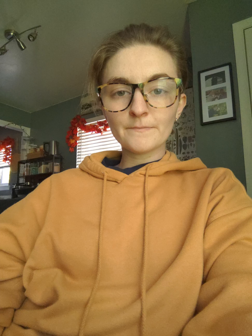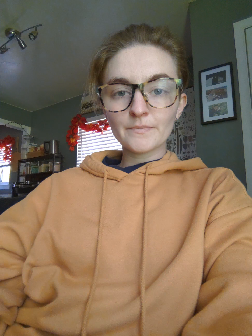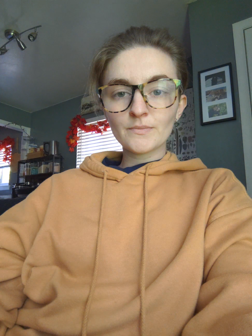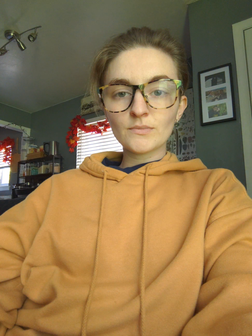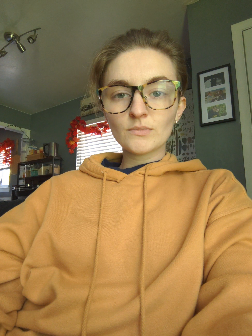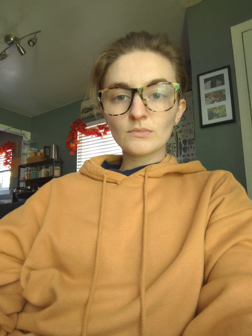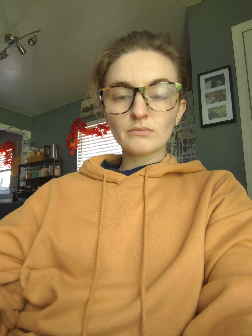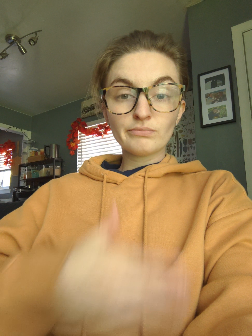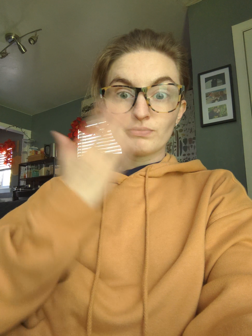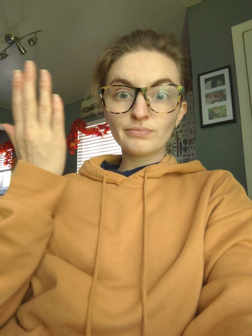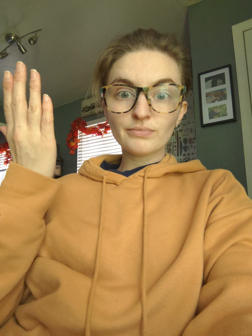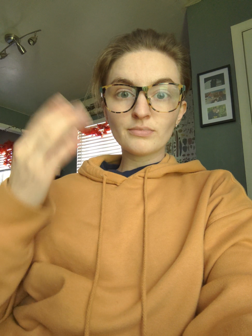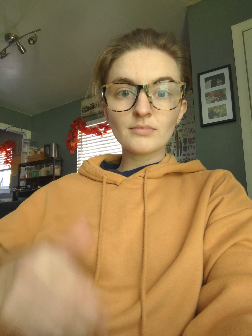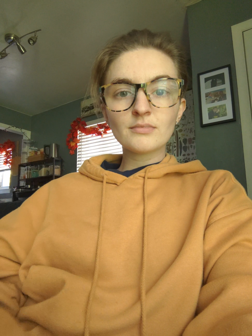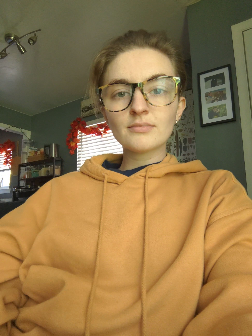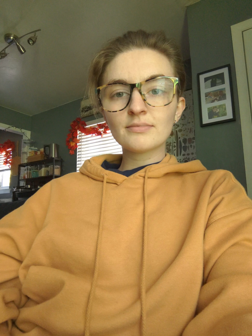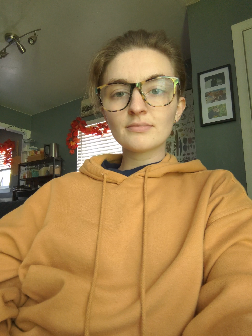all gone